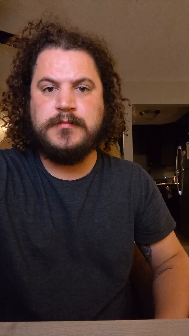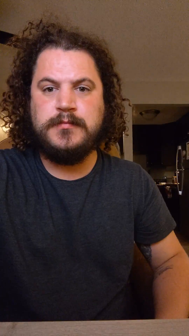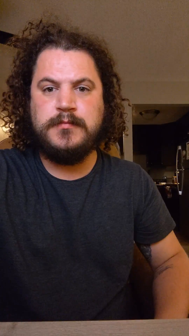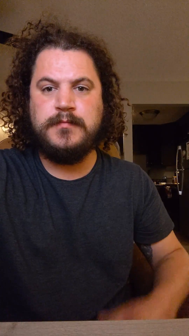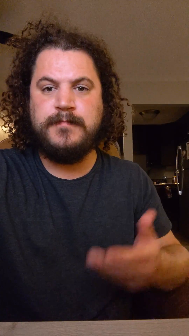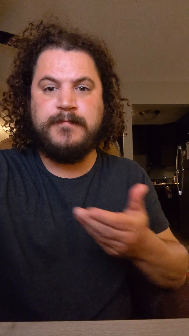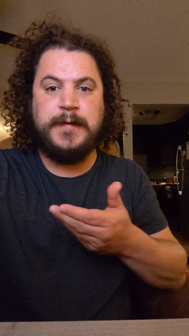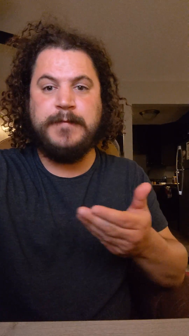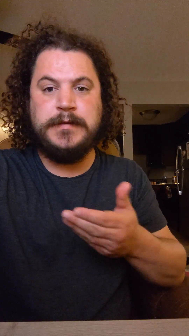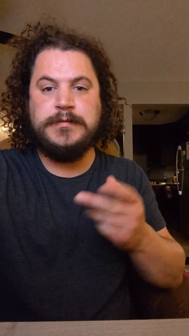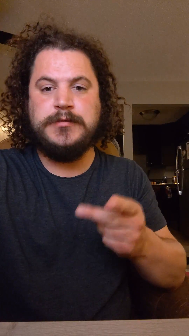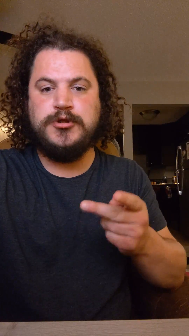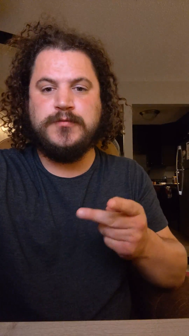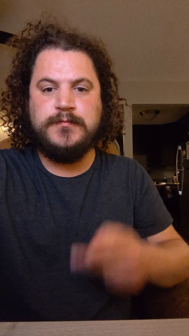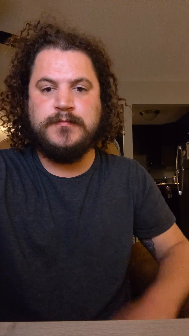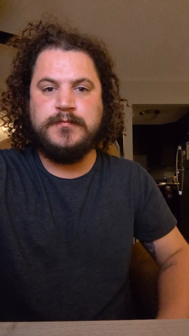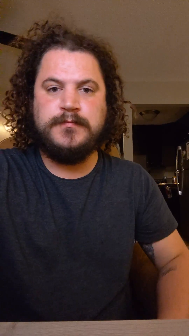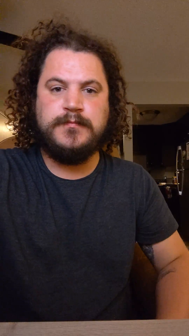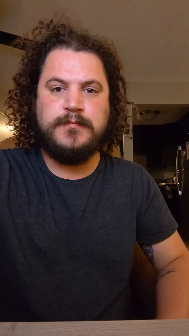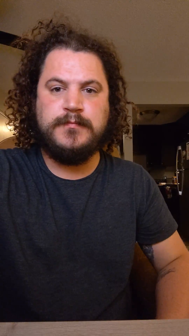babysitter